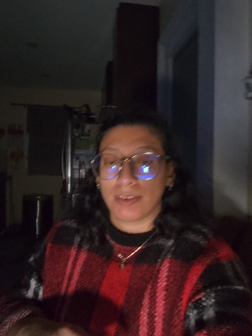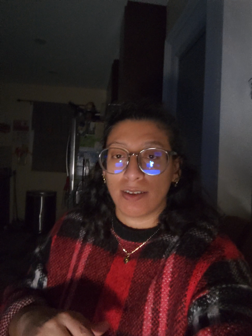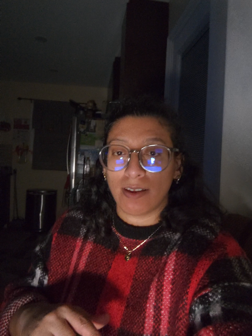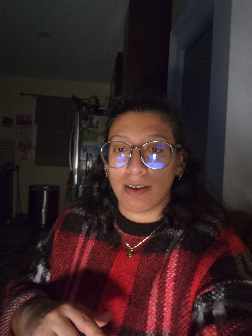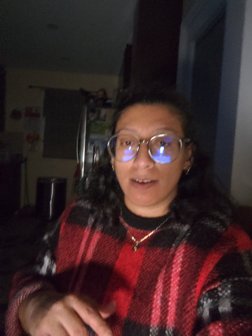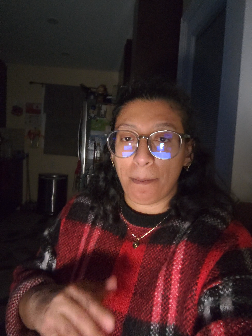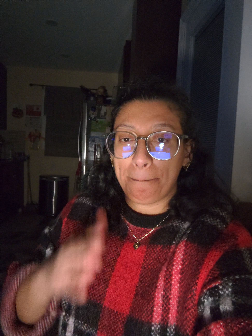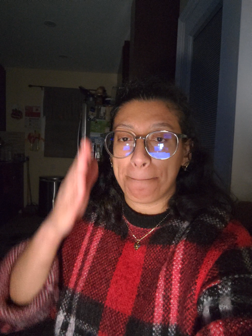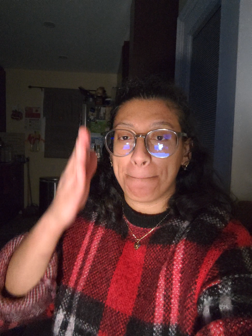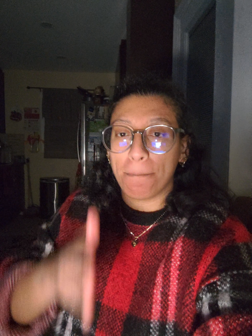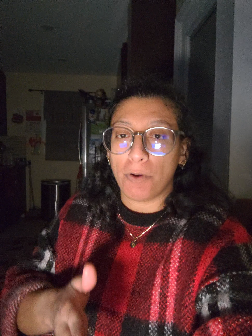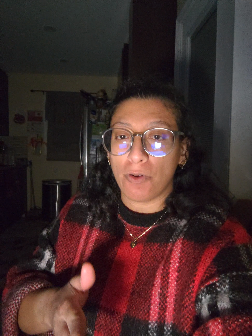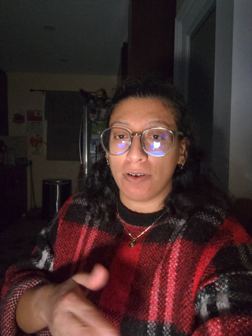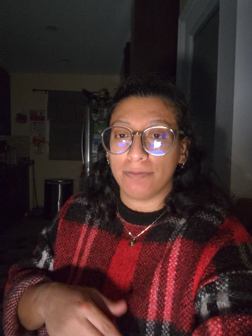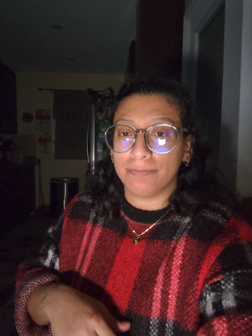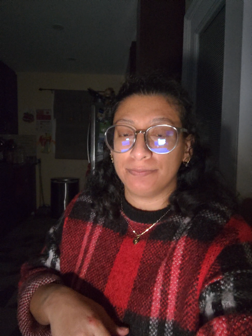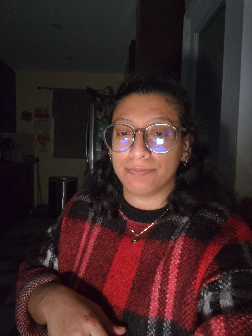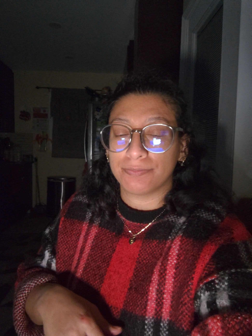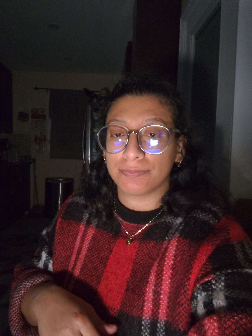person